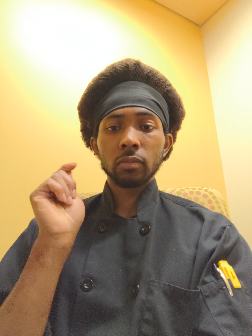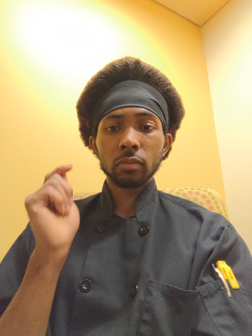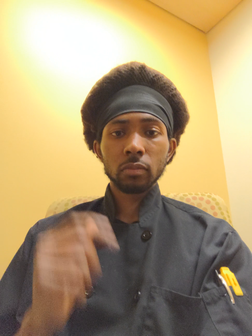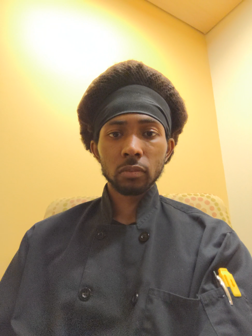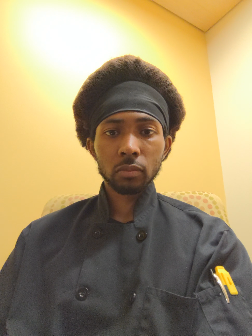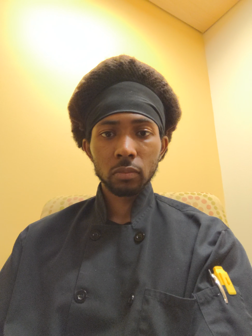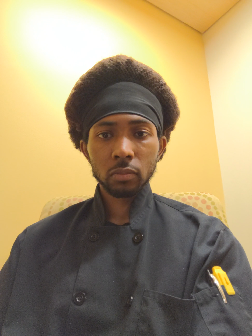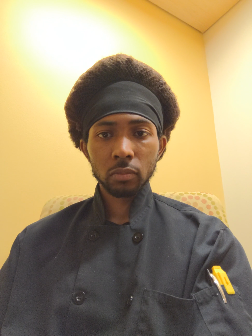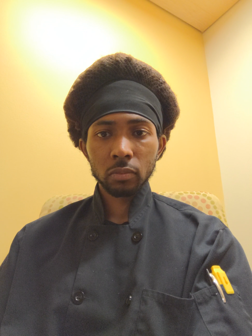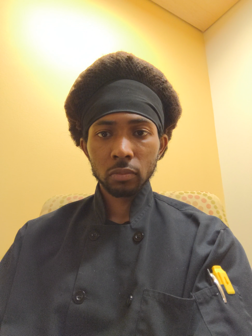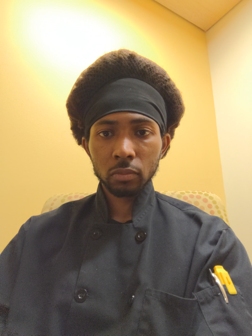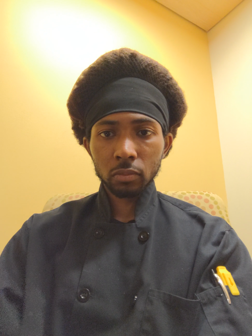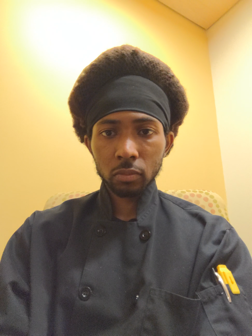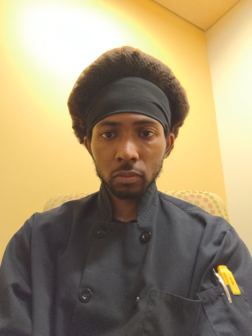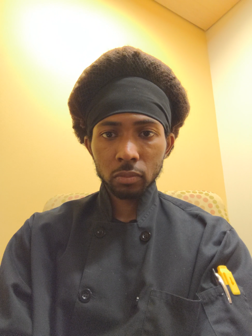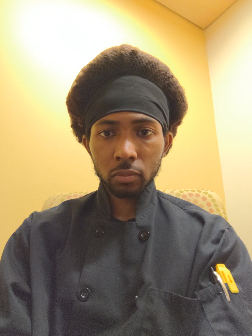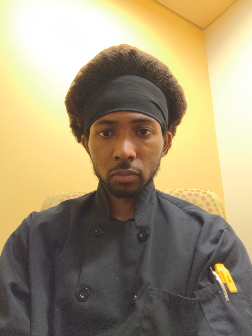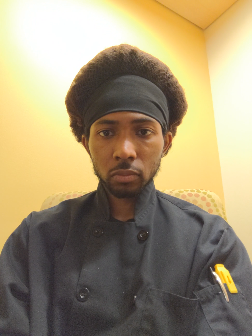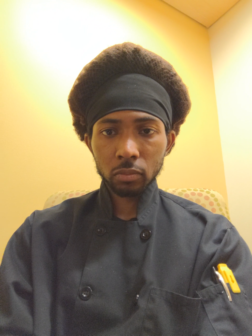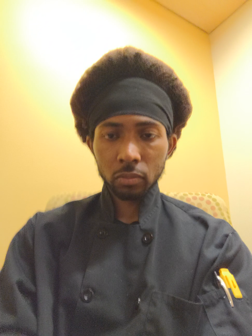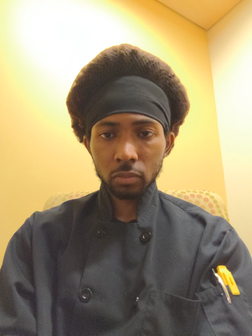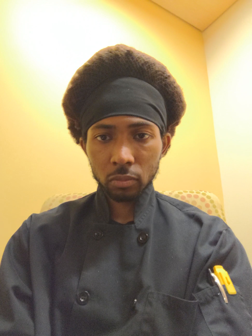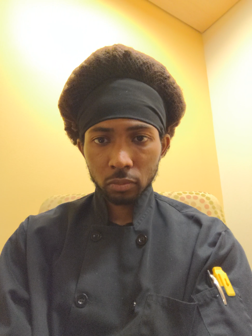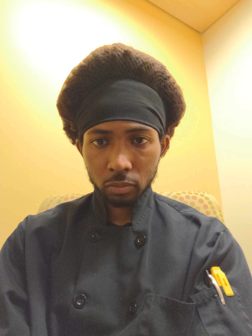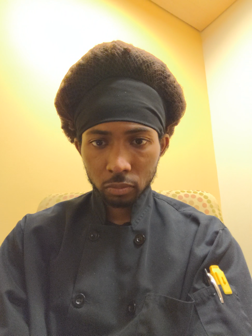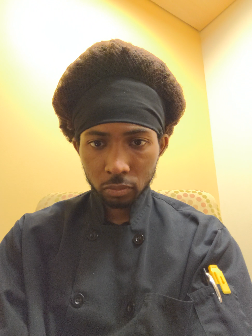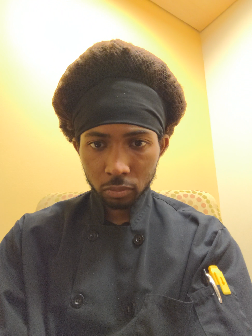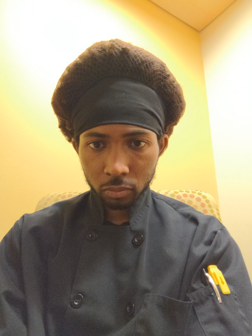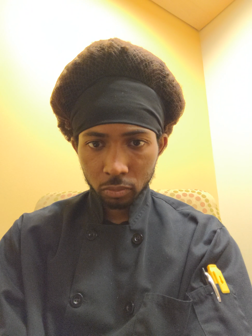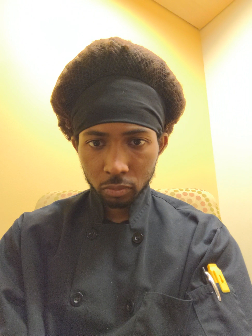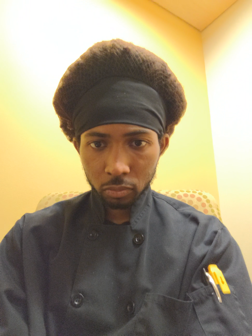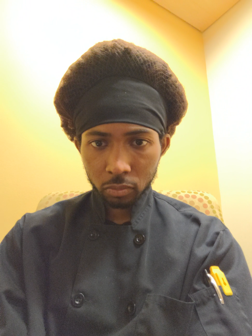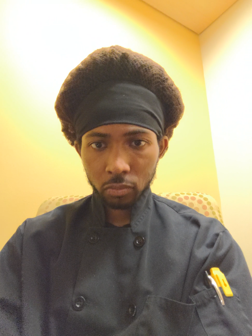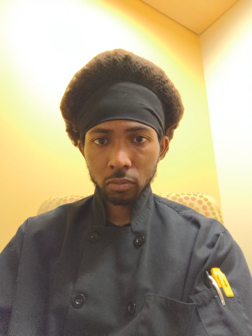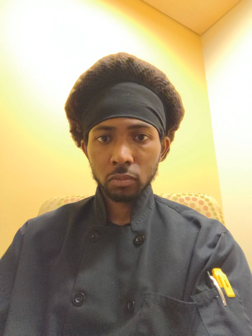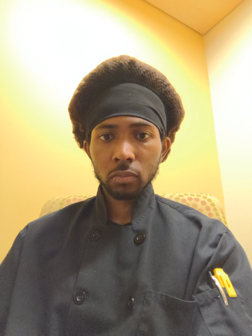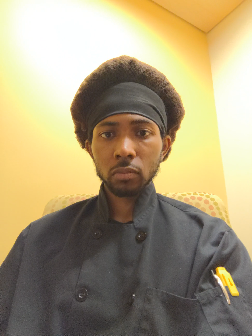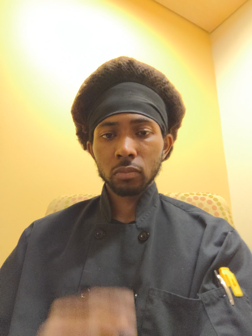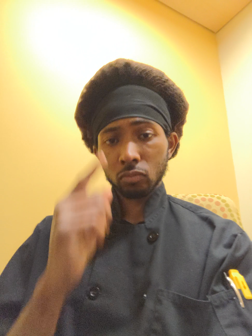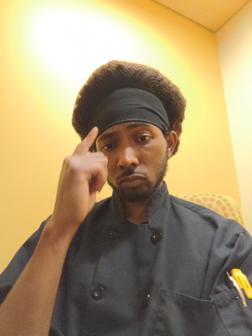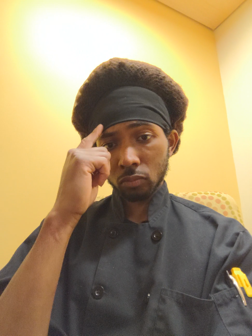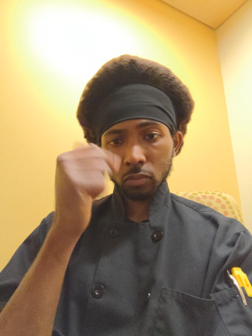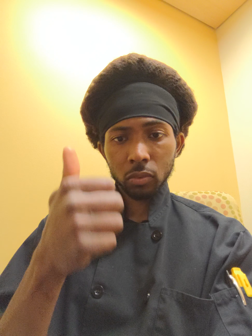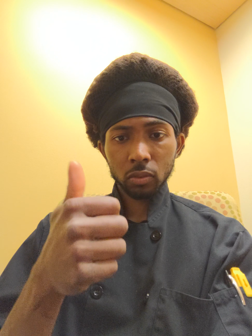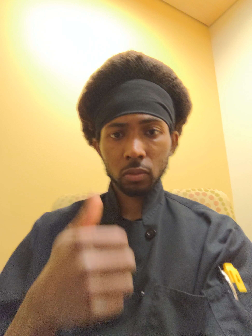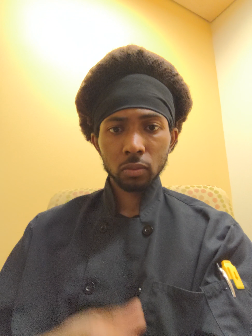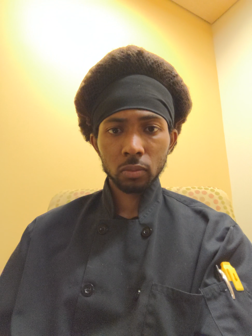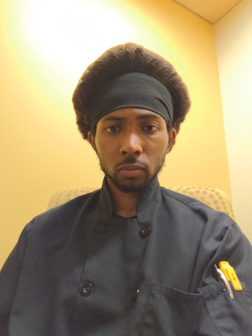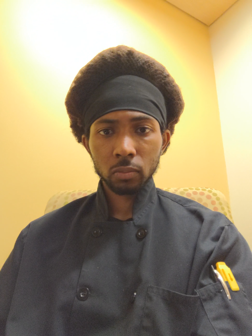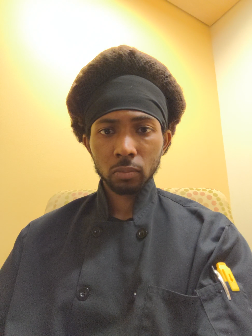dime